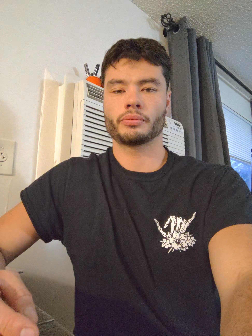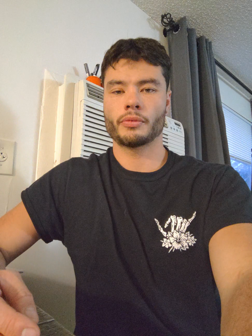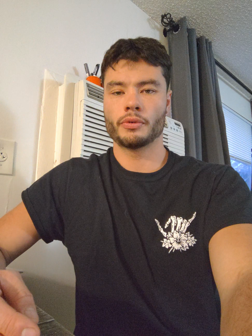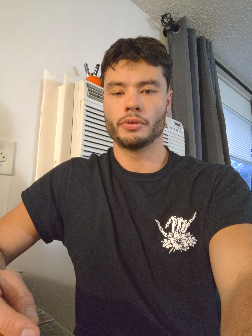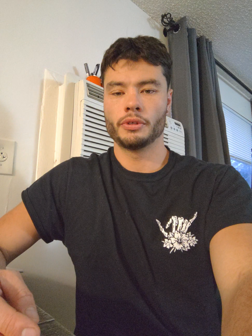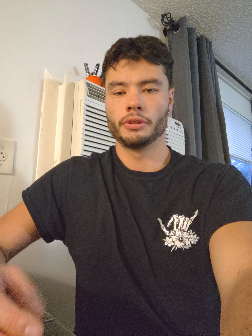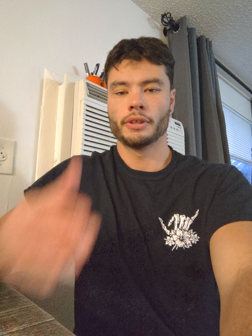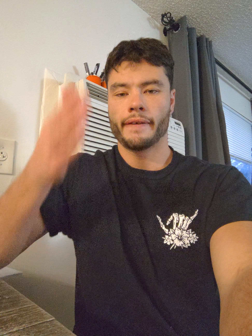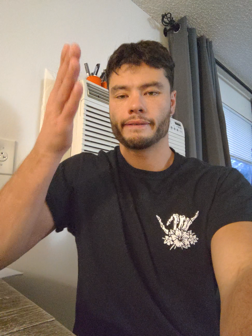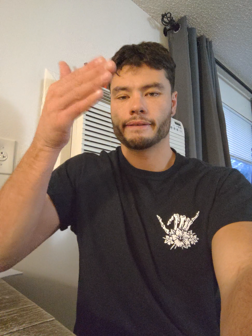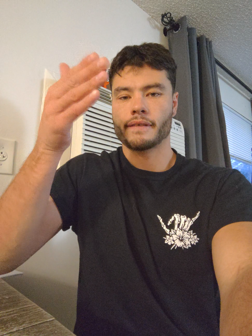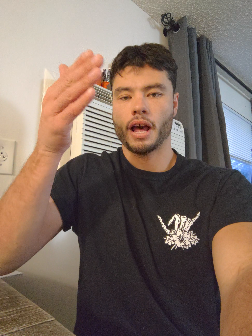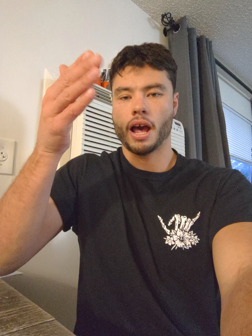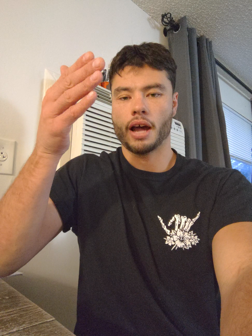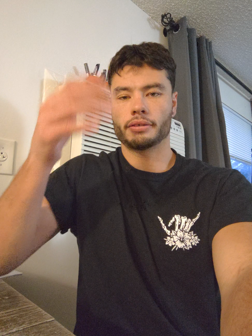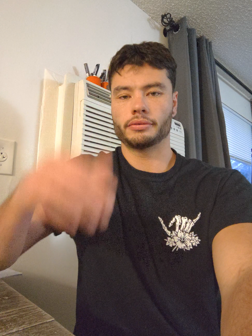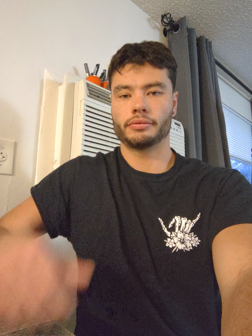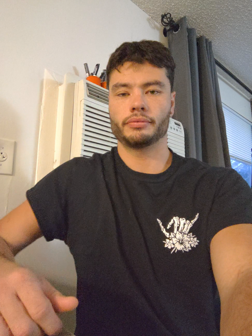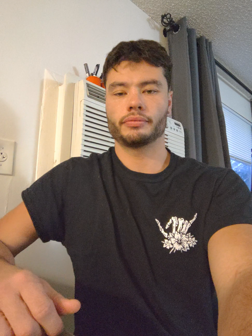flag